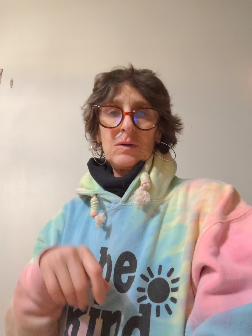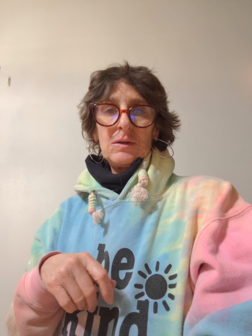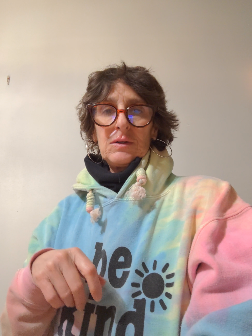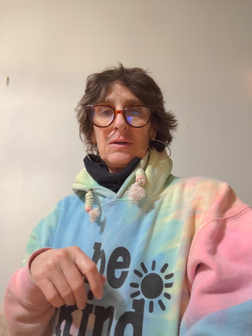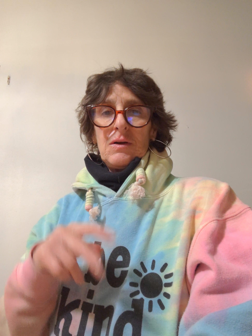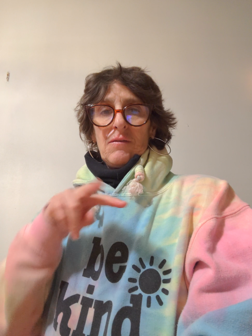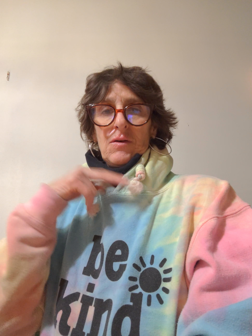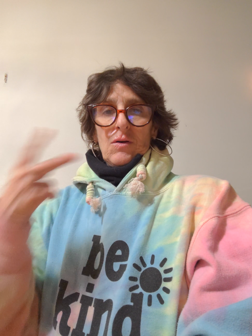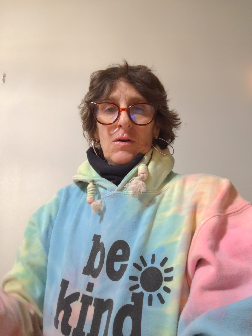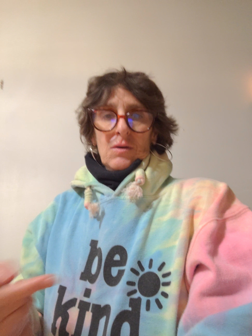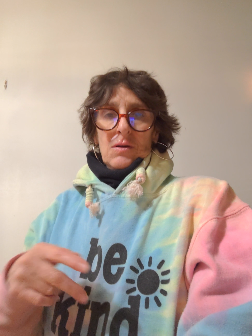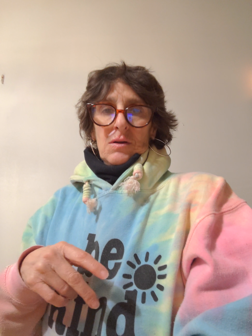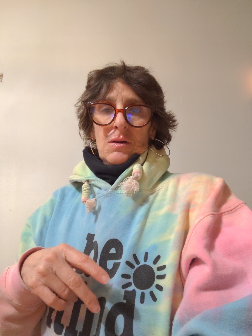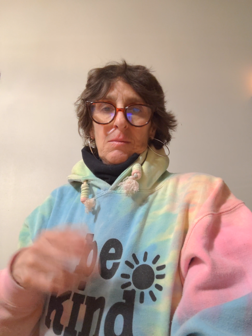fall